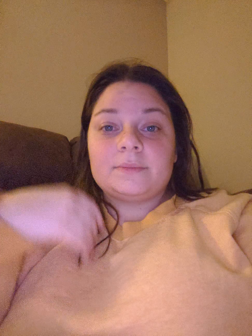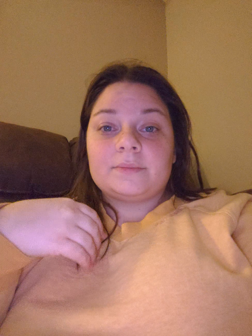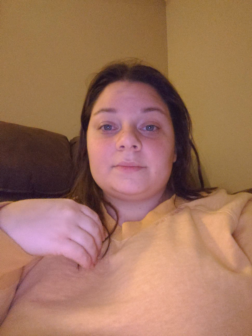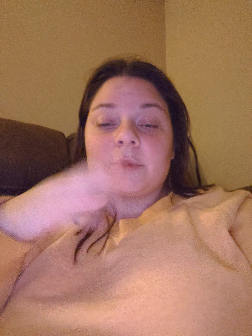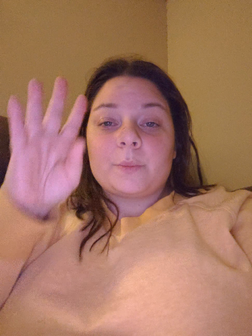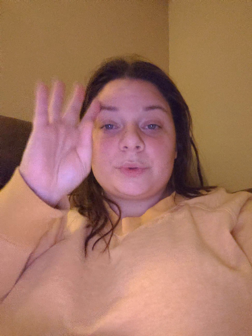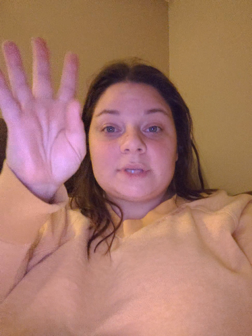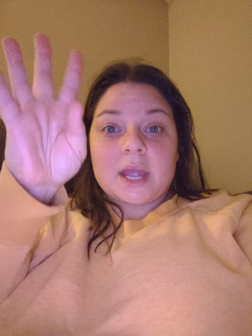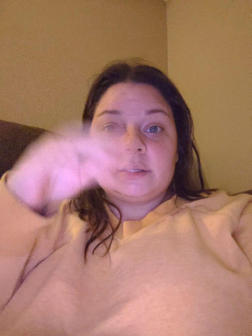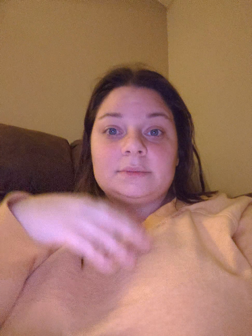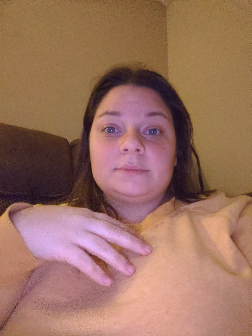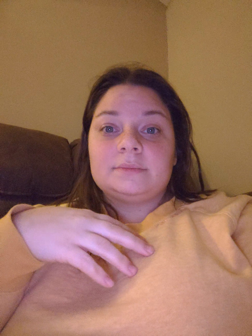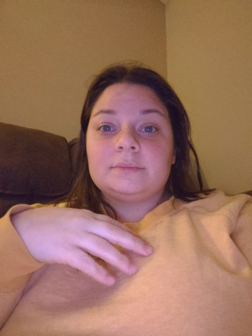pretend